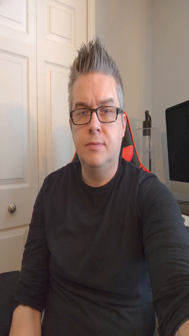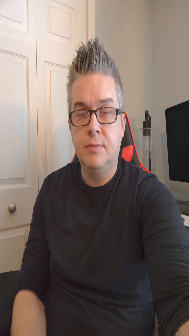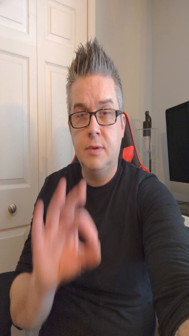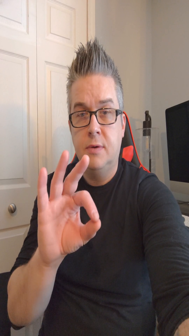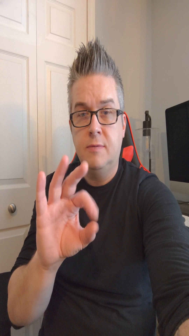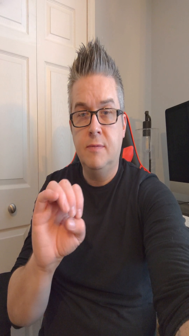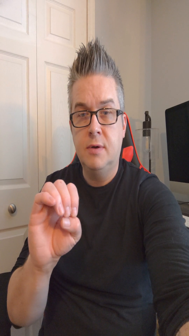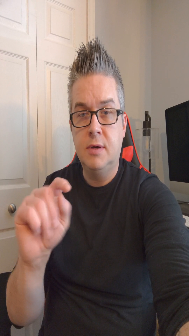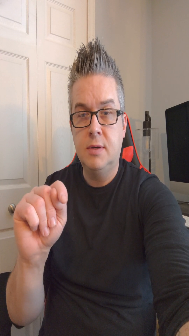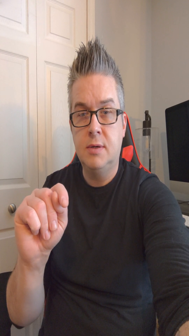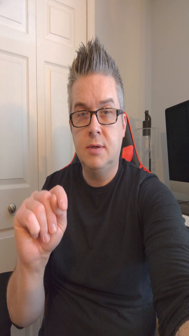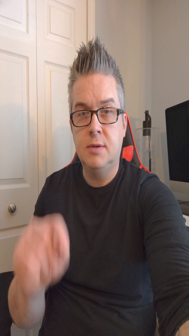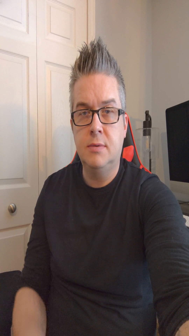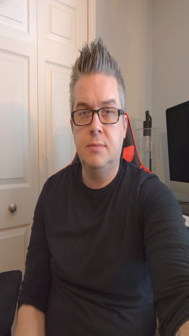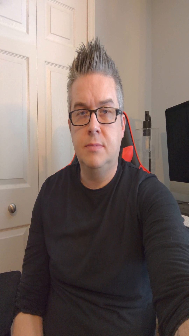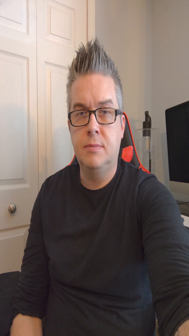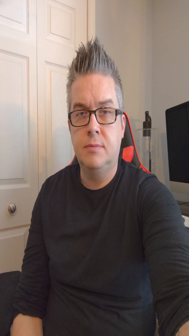feet